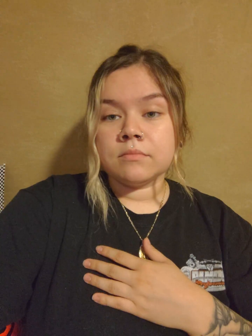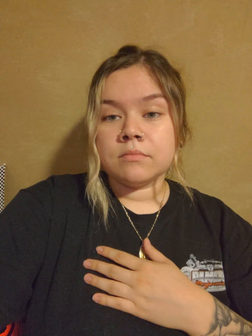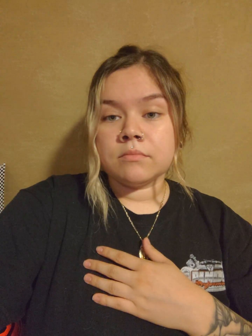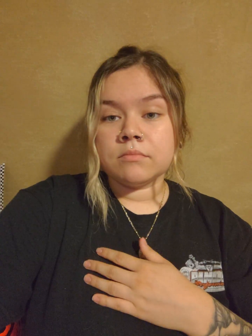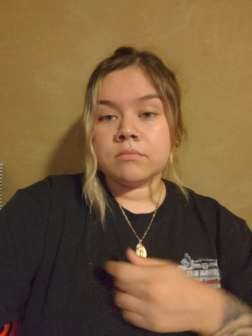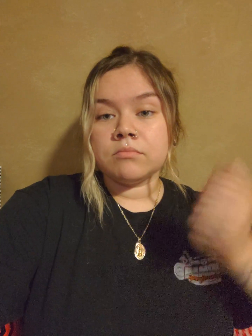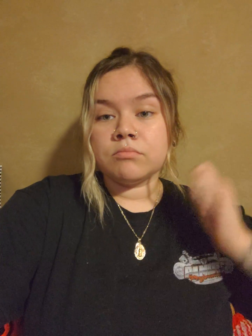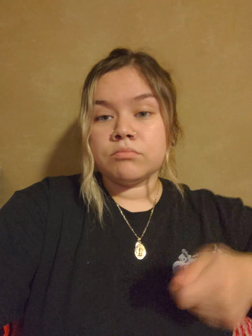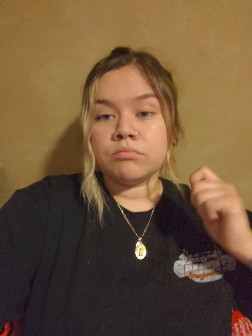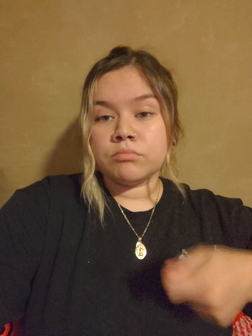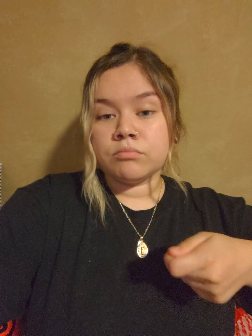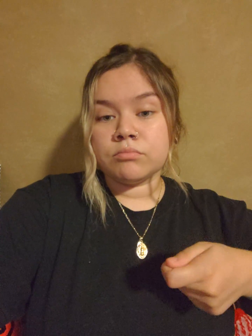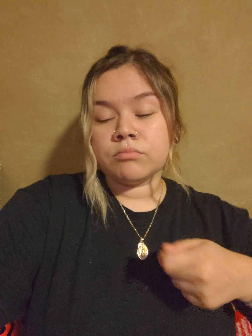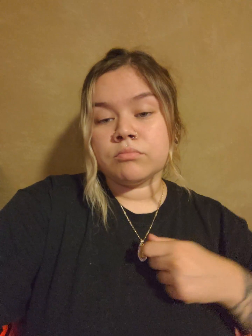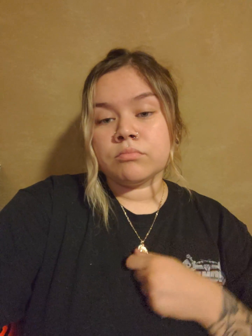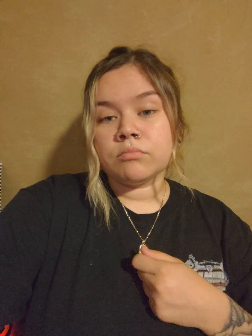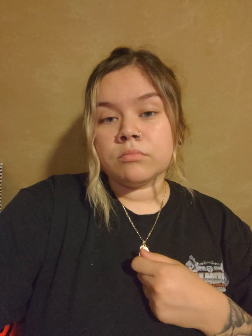cart